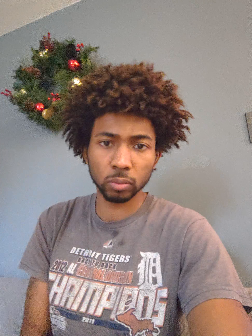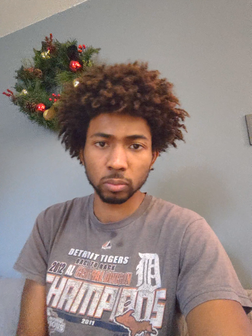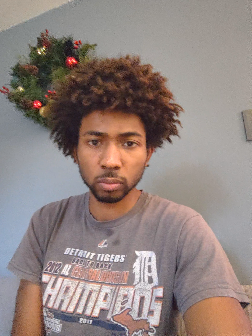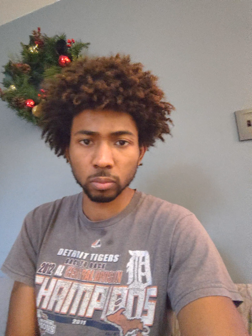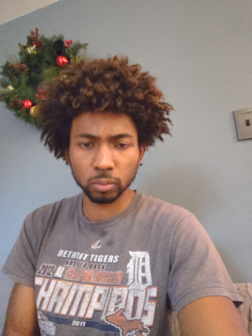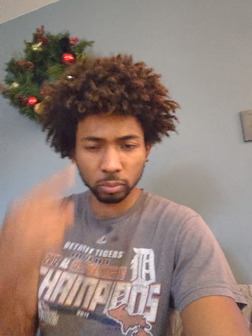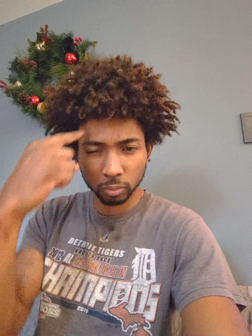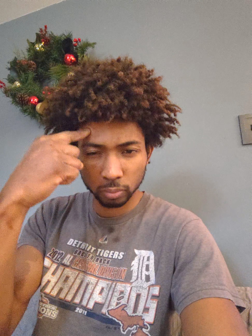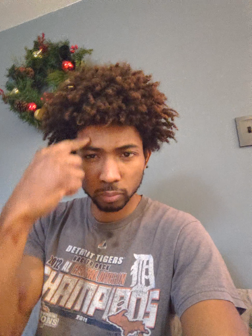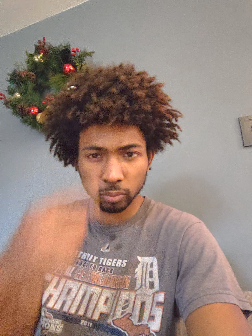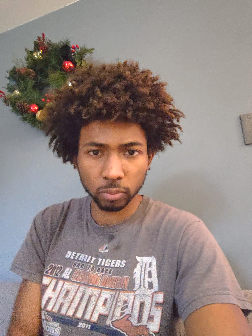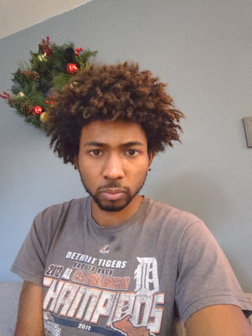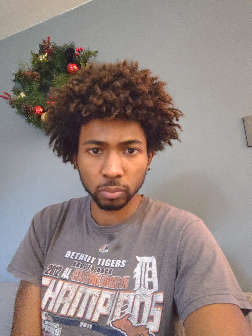think